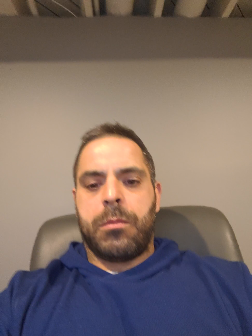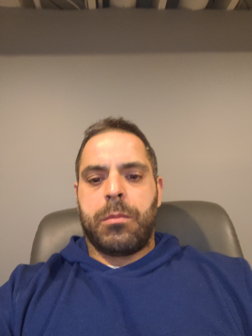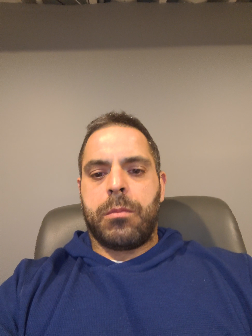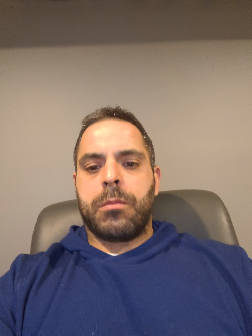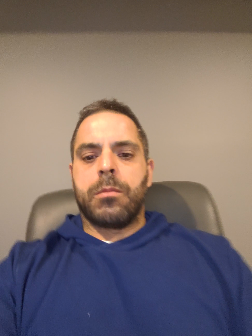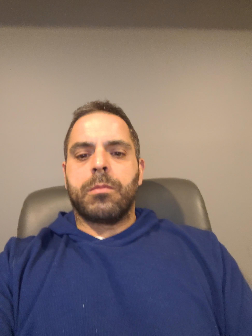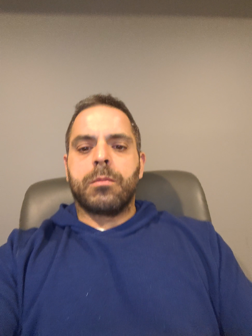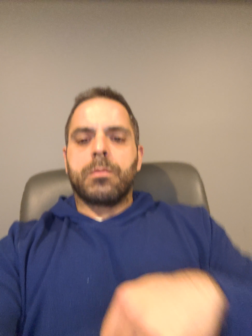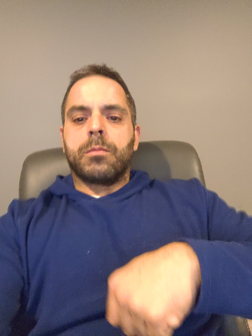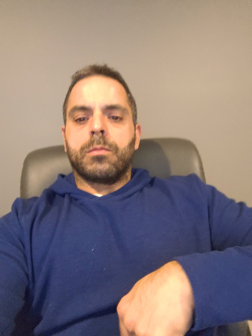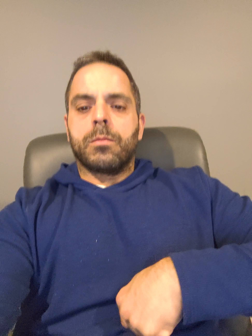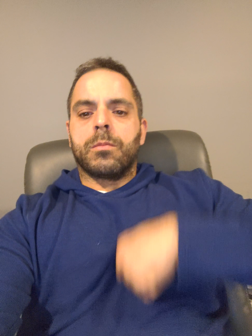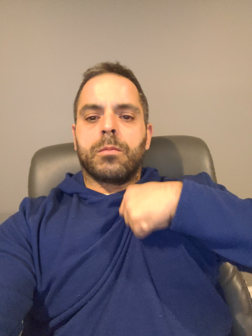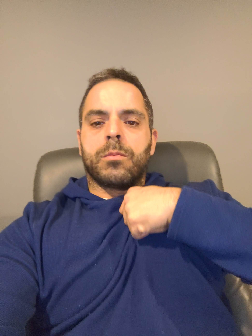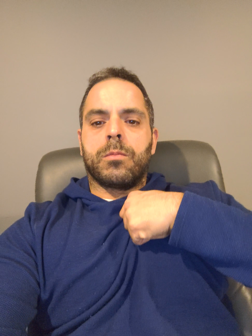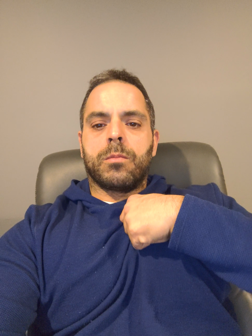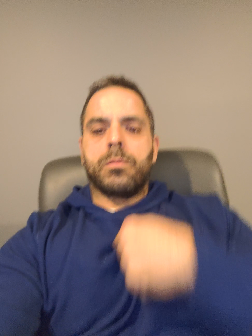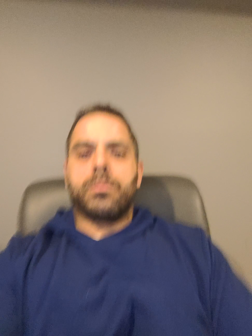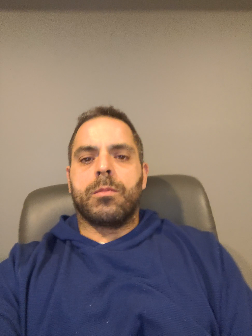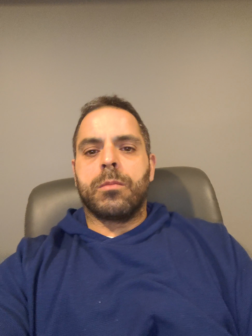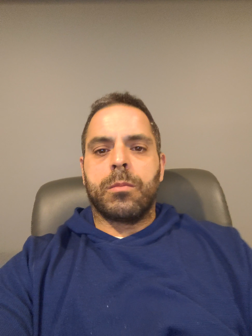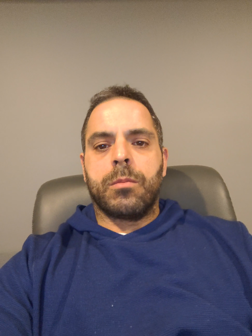zipper